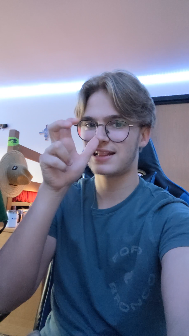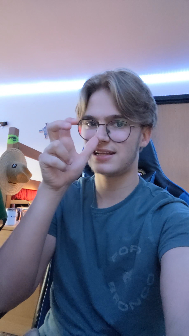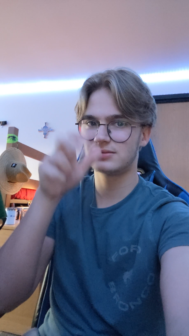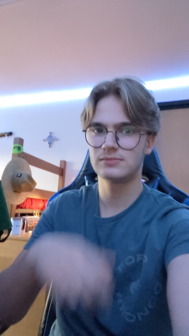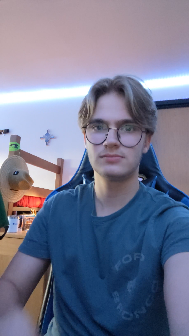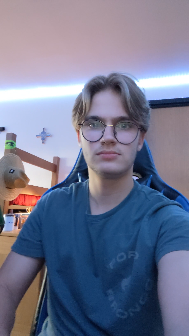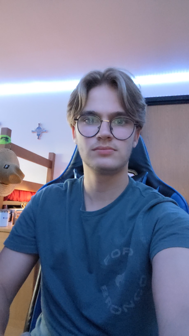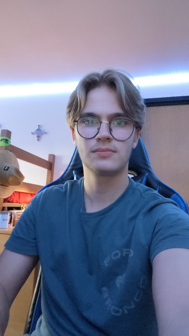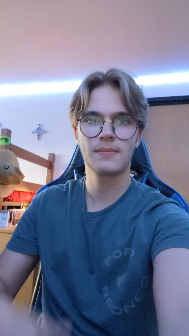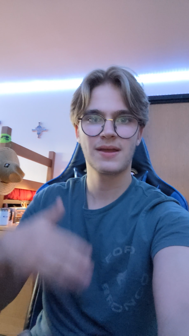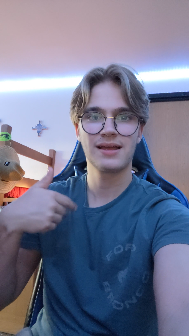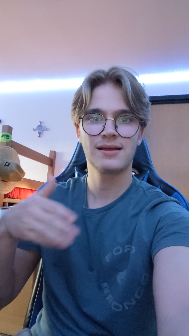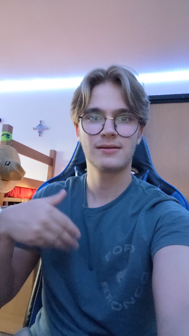pants